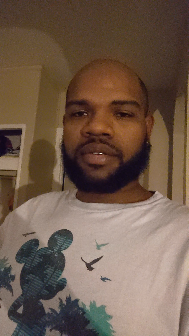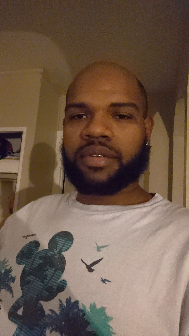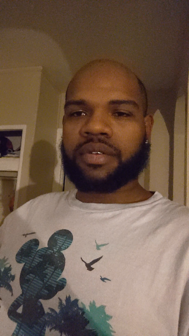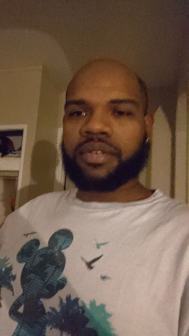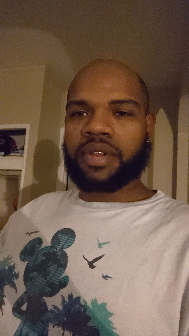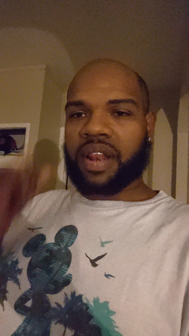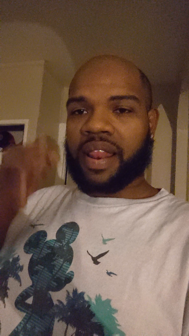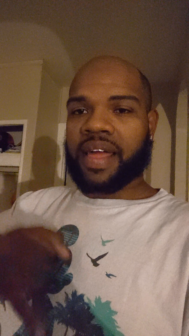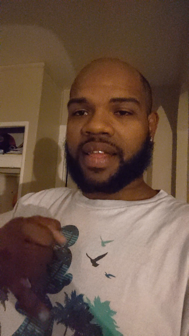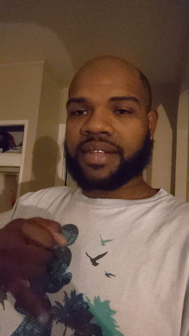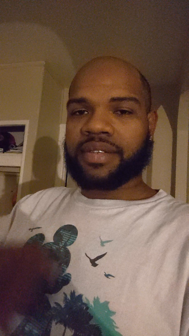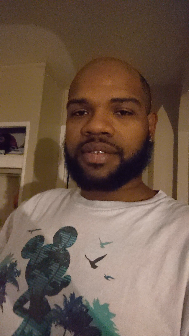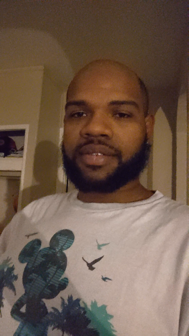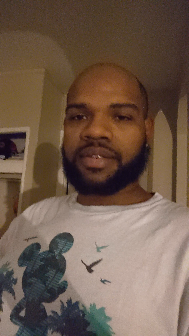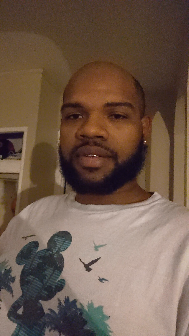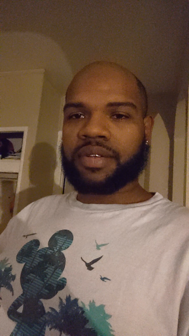last